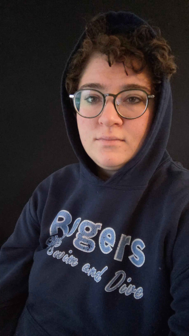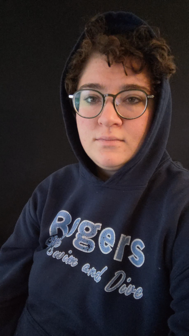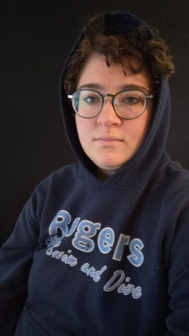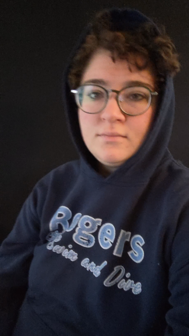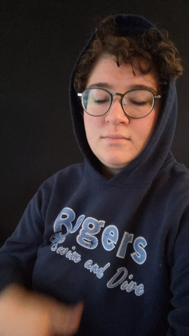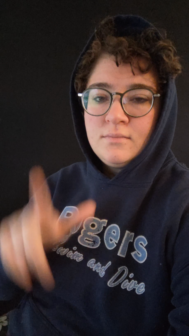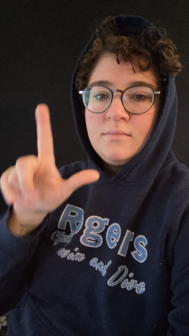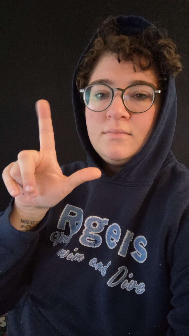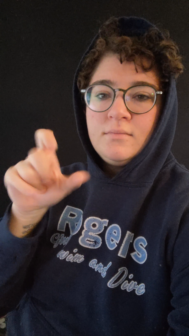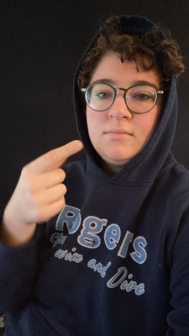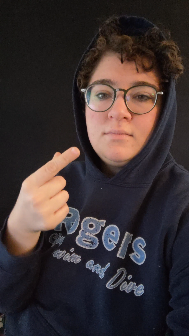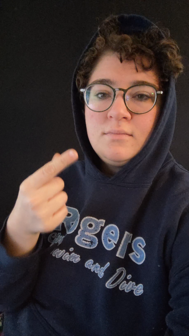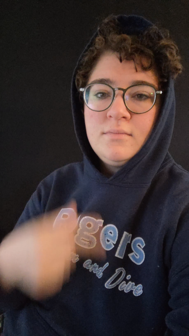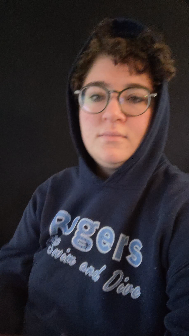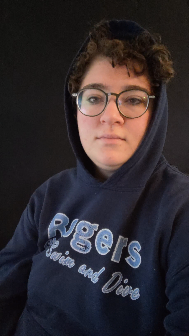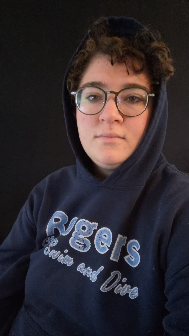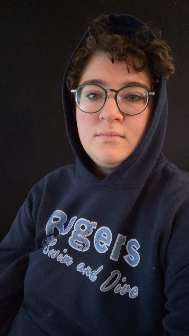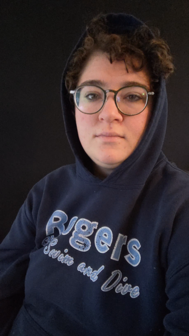leg